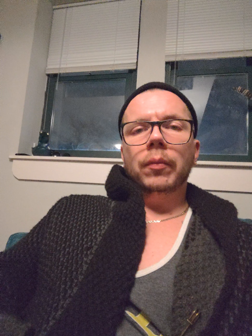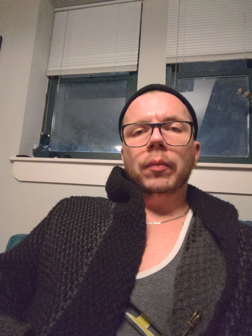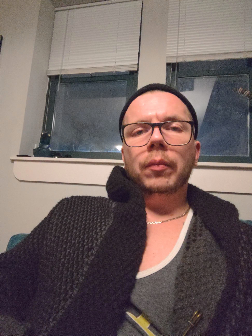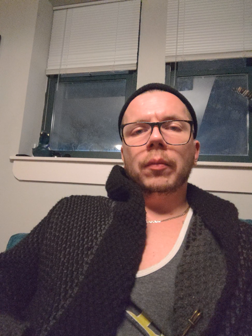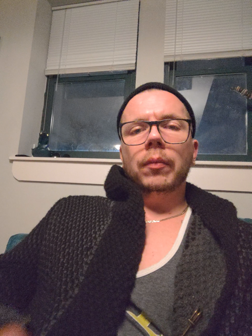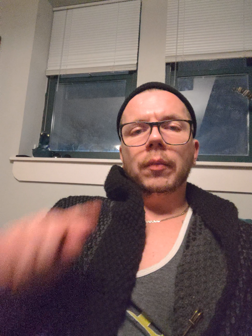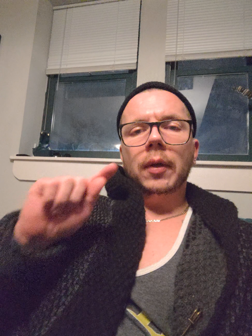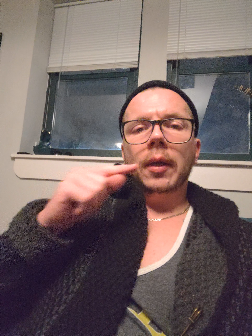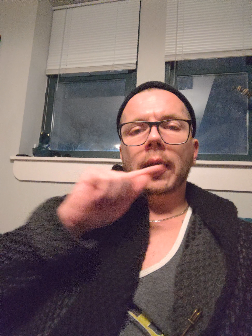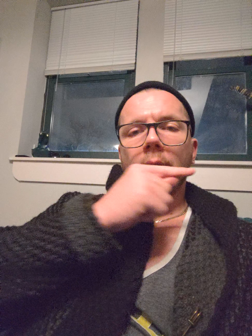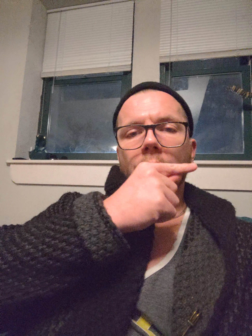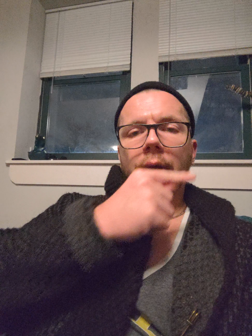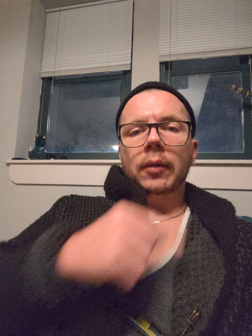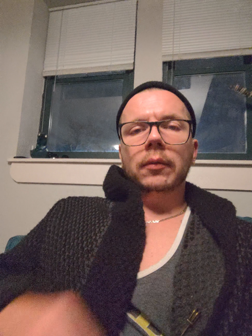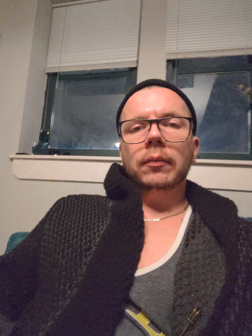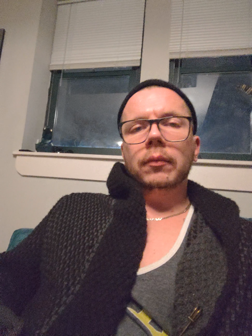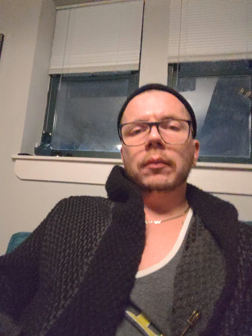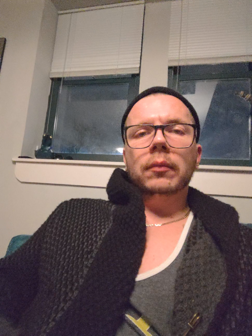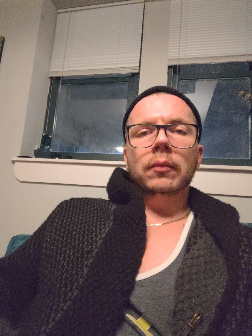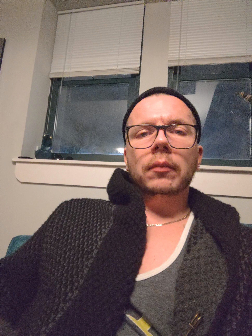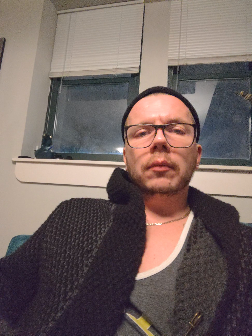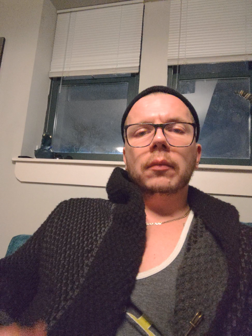carrot